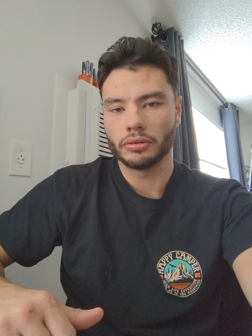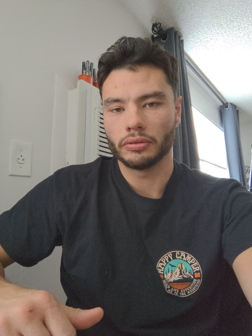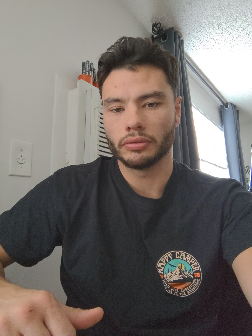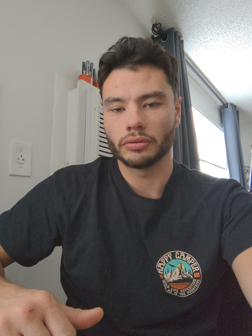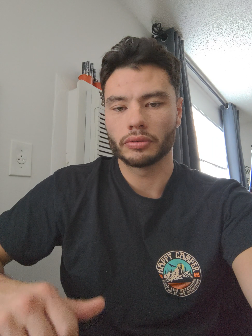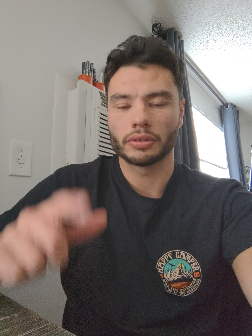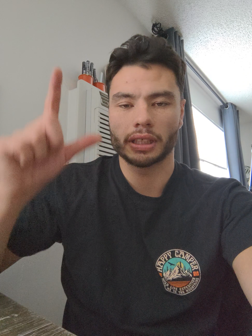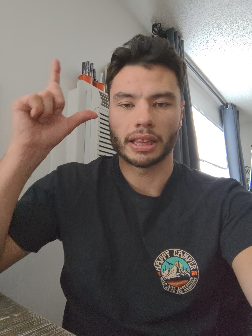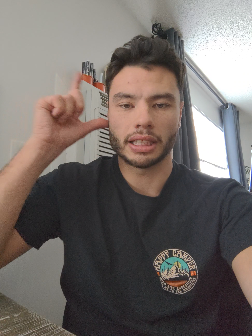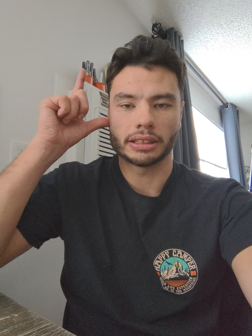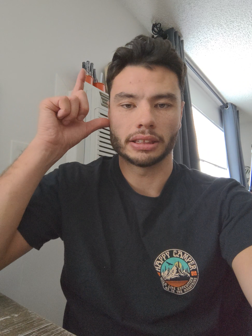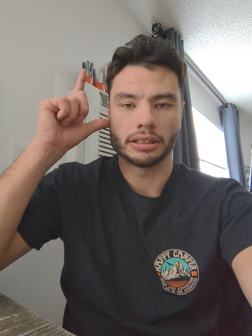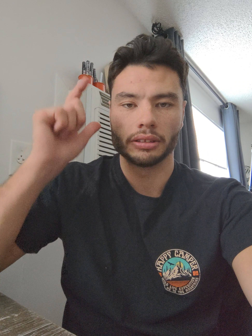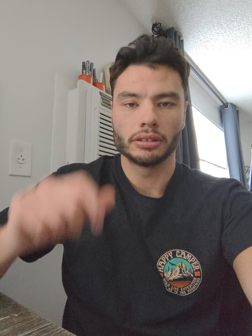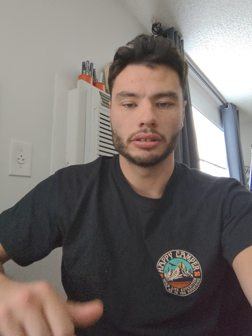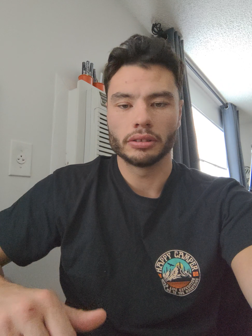listen